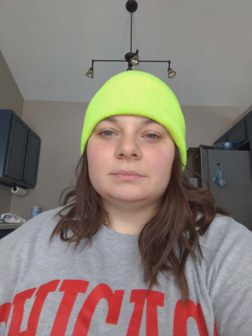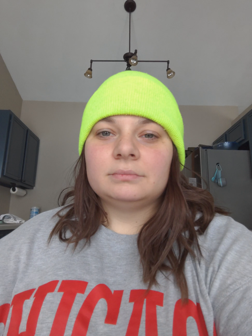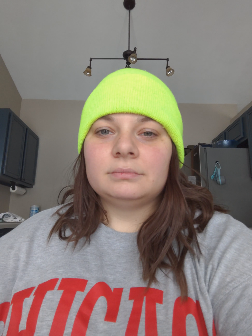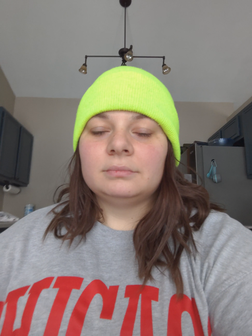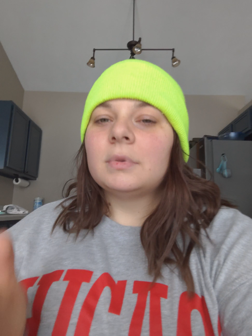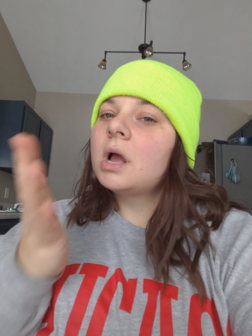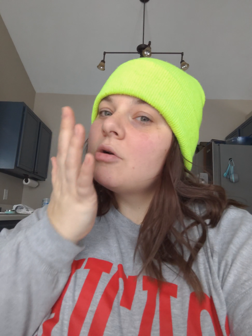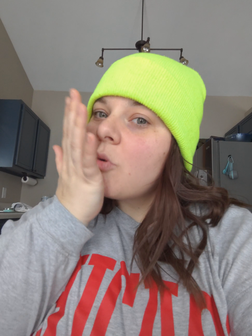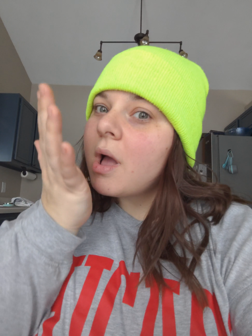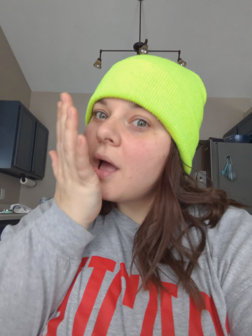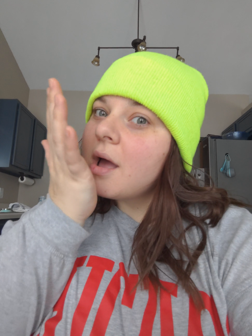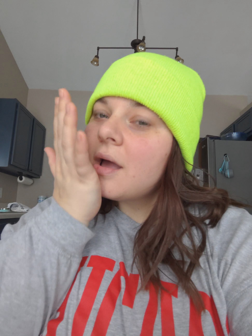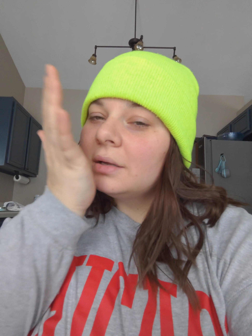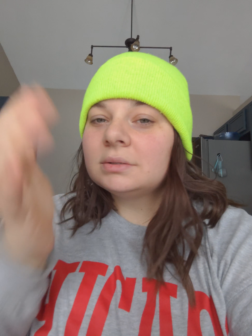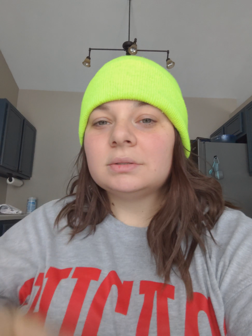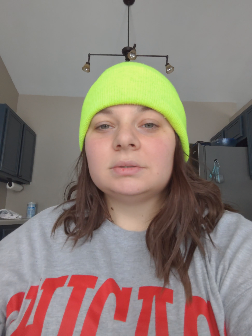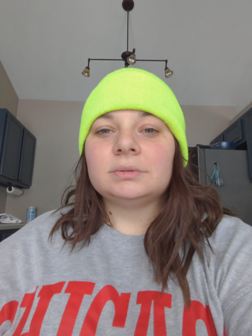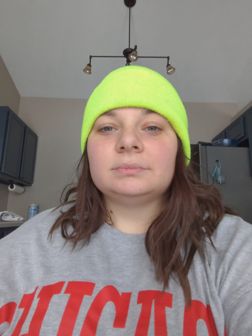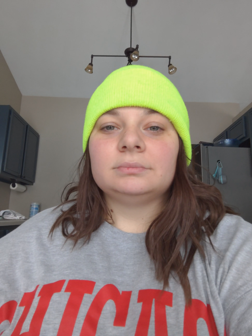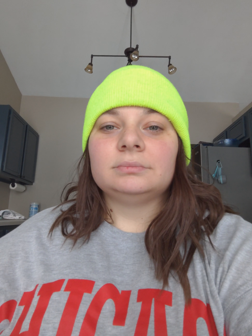grass